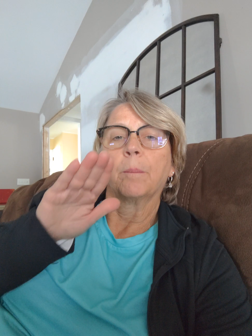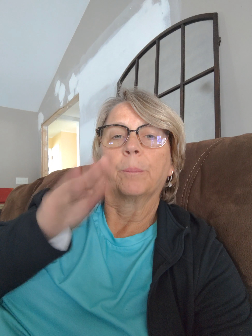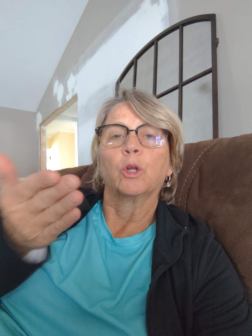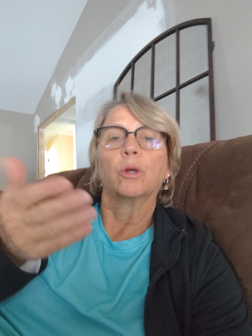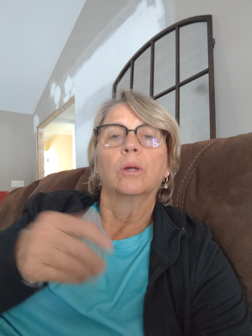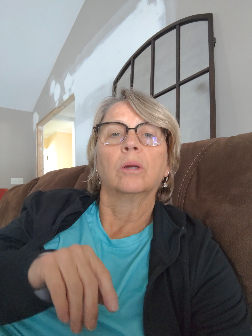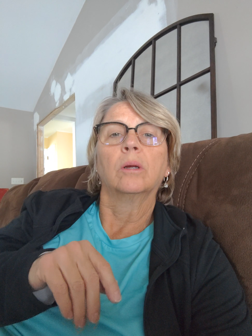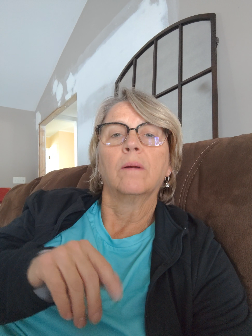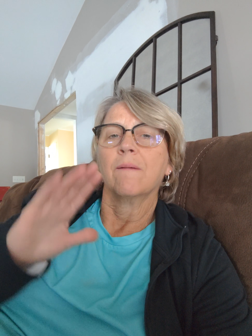book